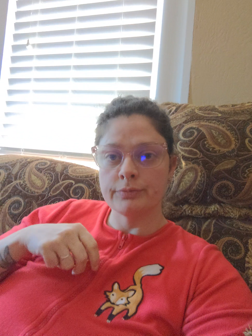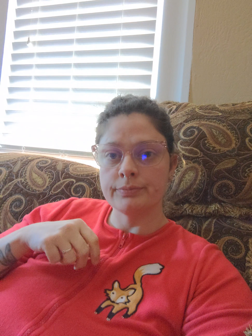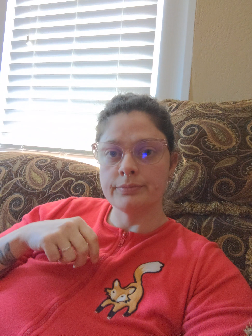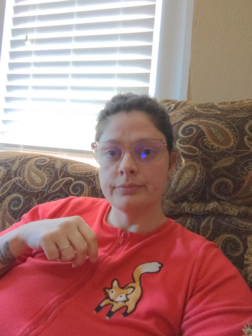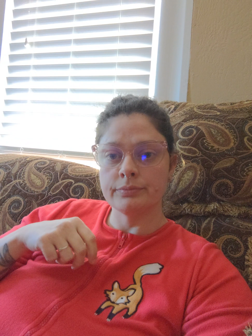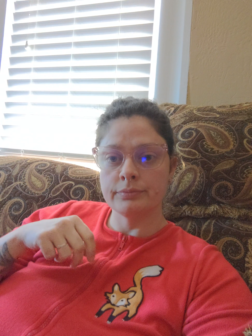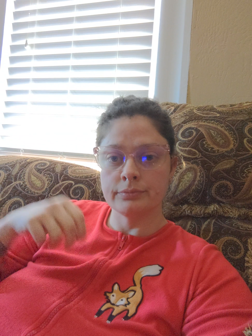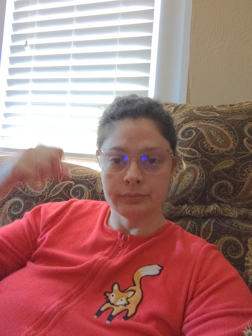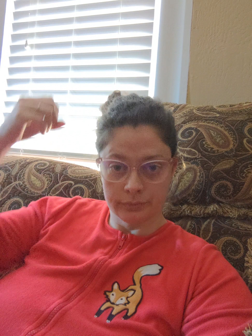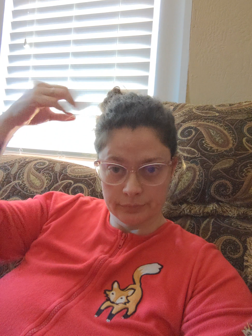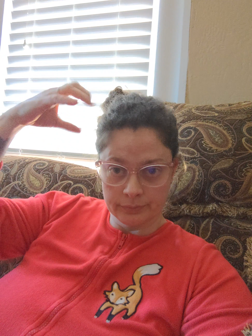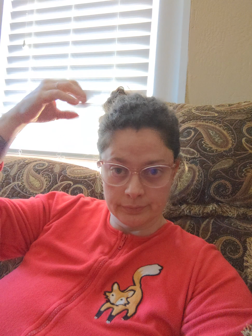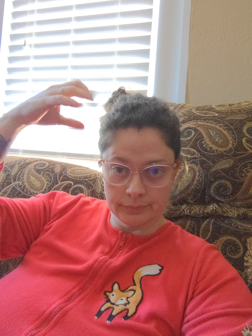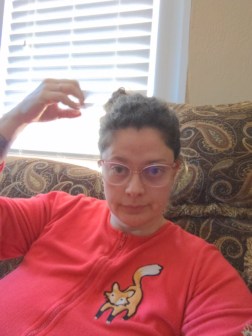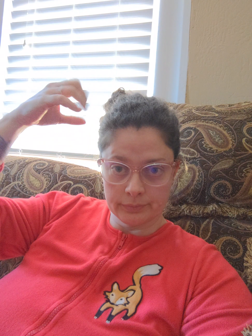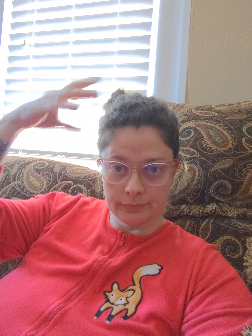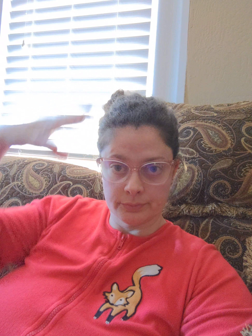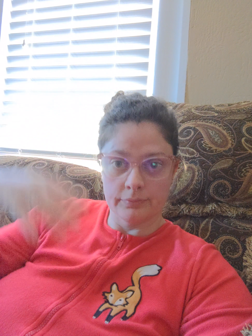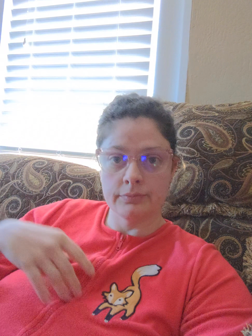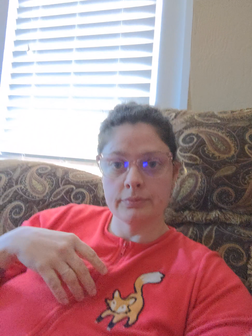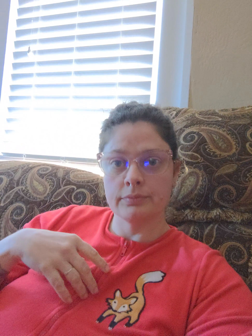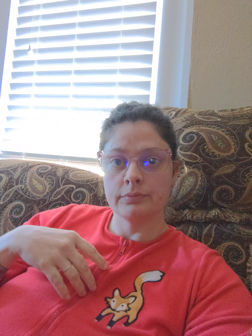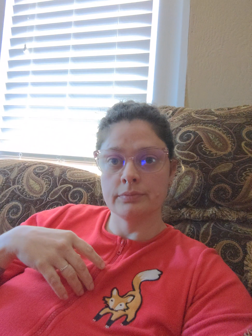shower